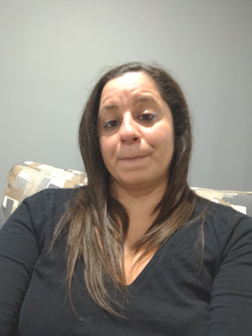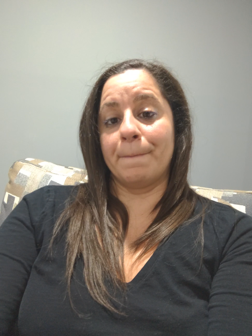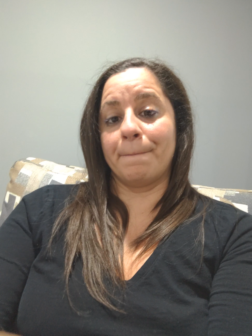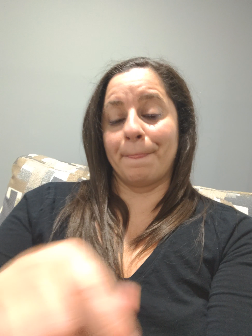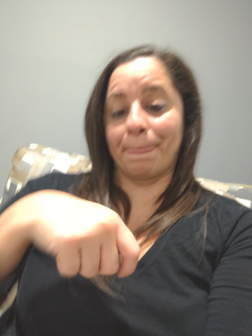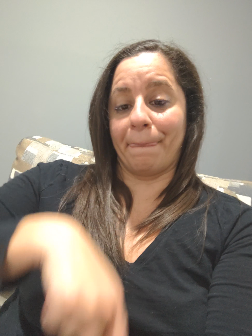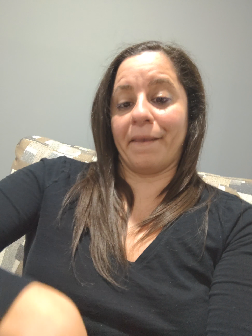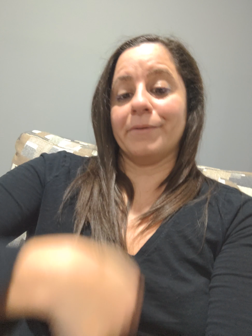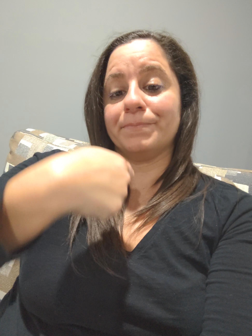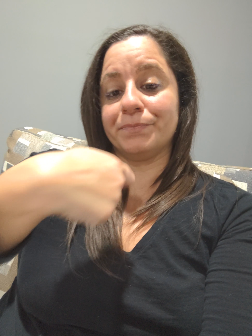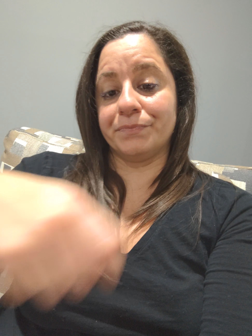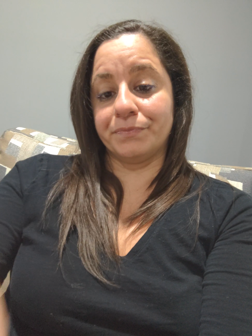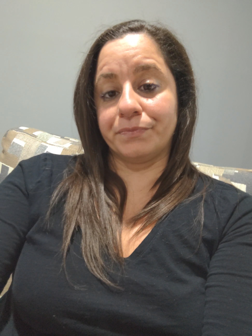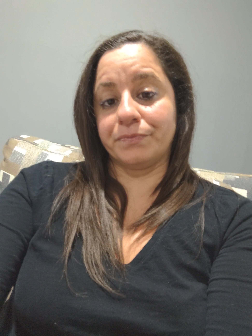zipper